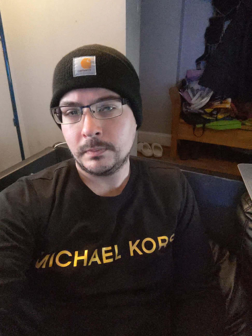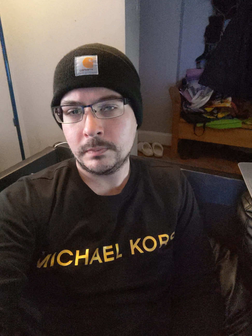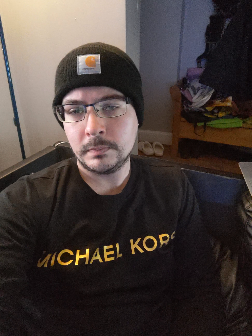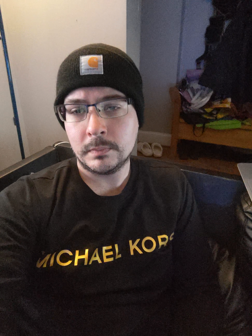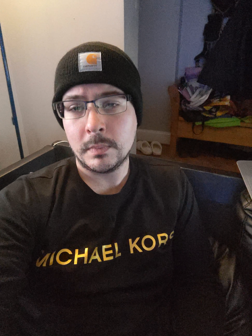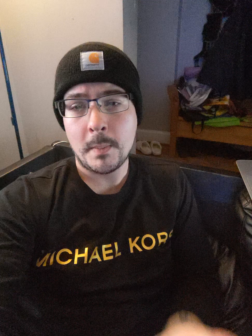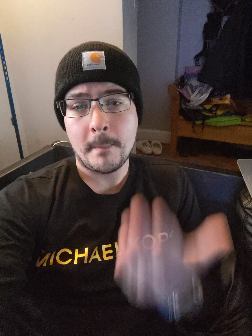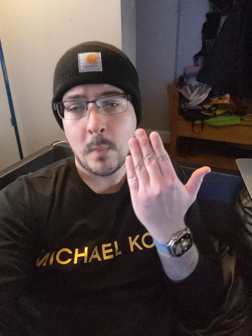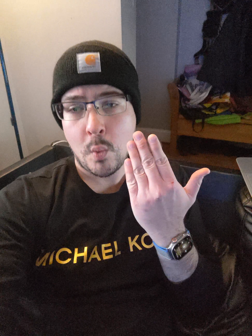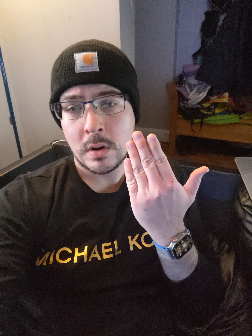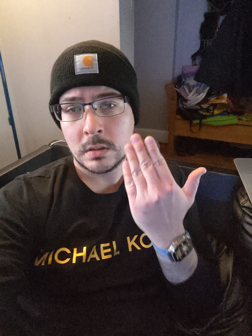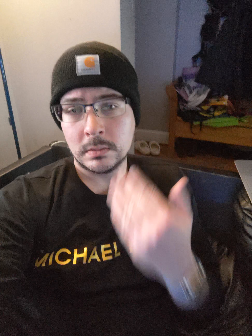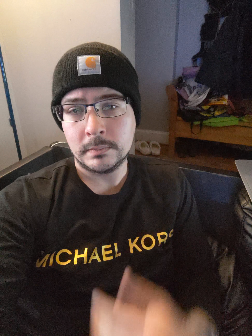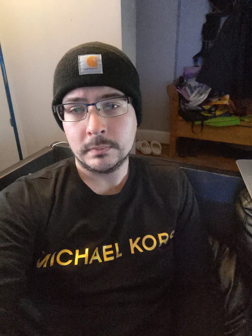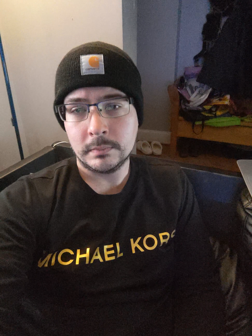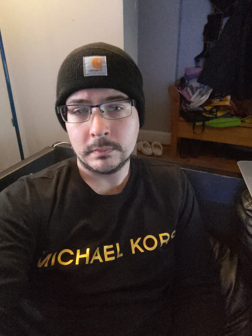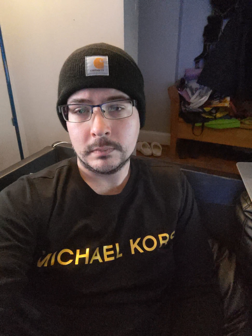morning